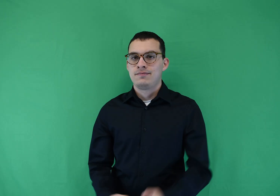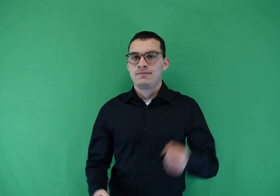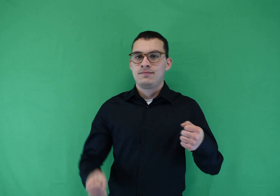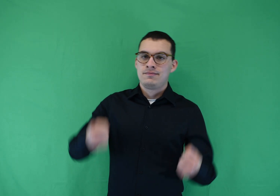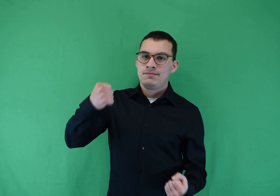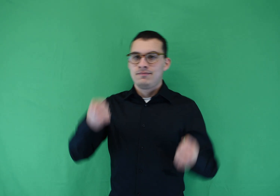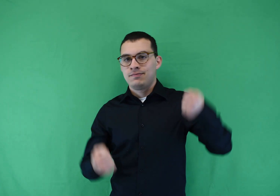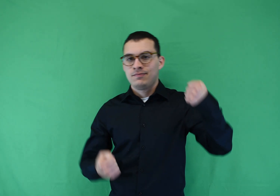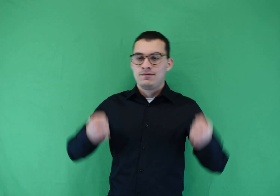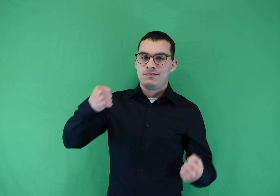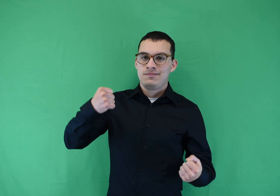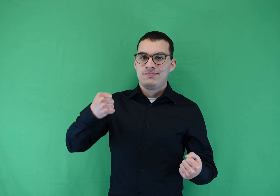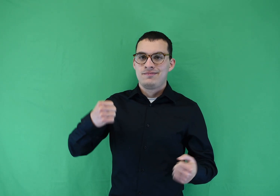manejar